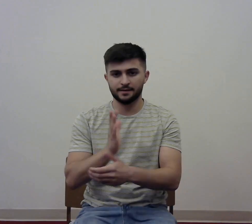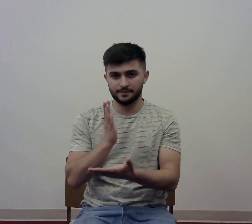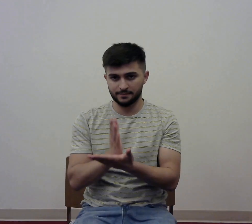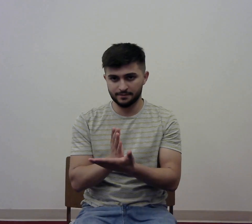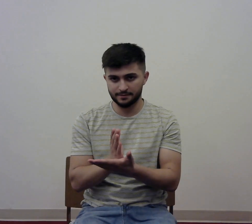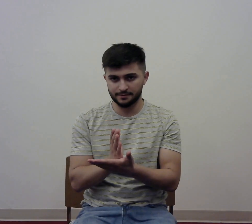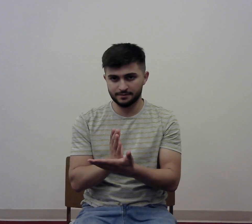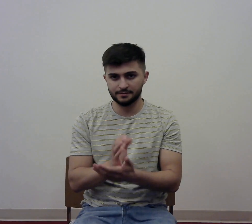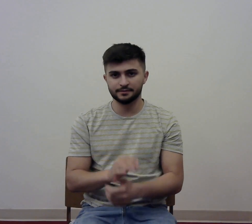var